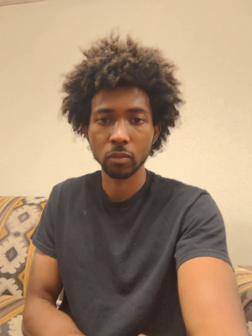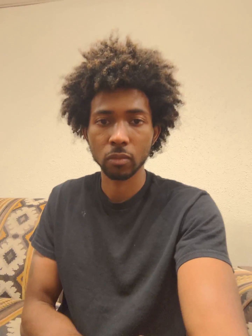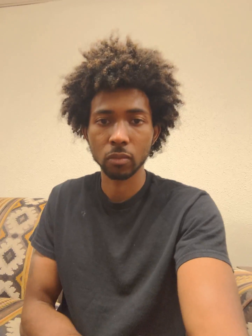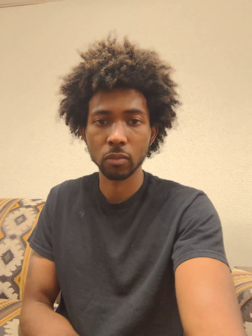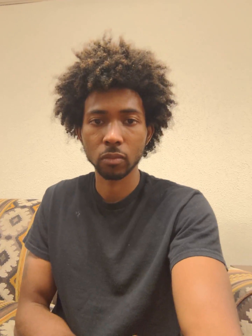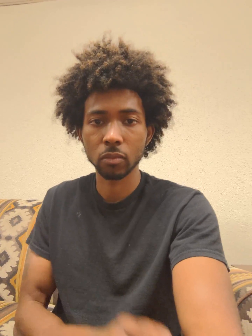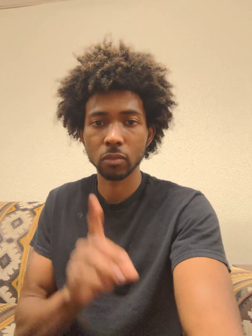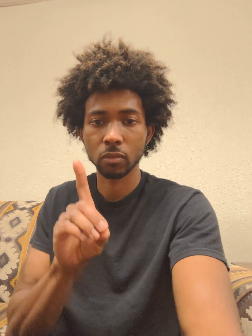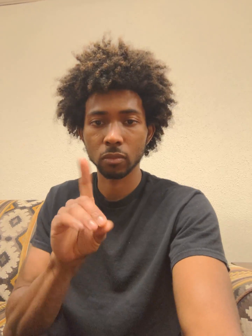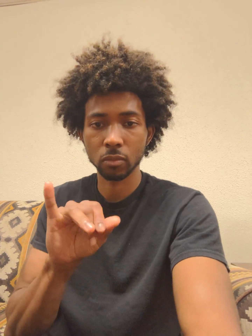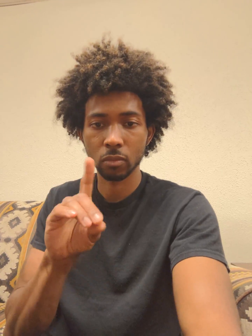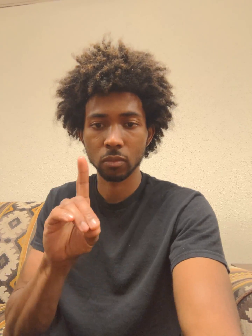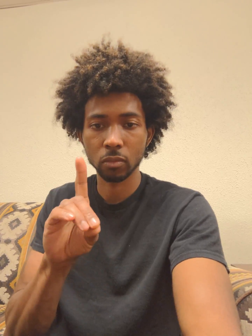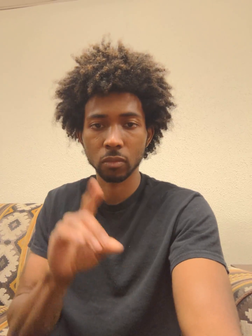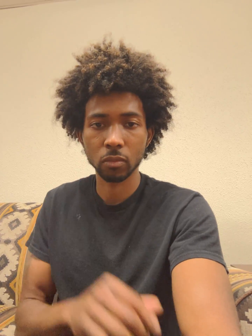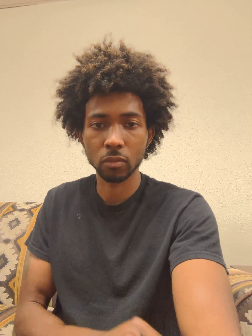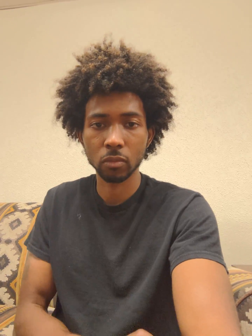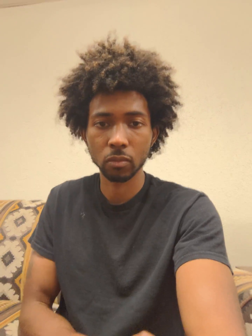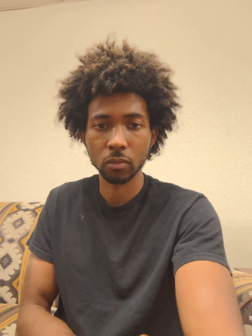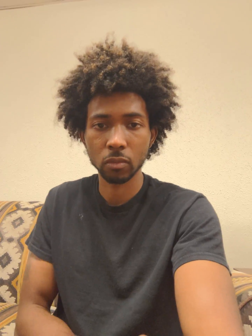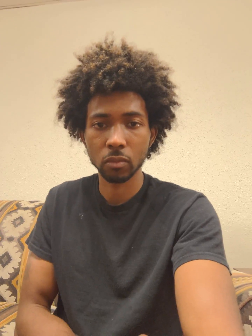did